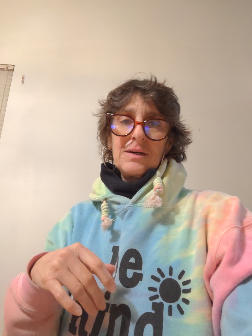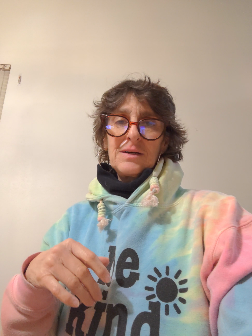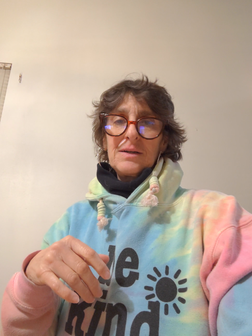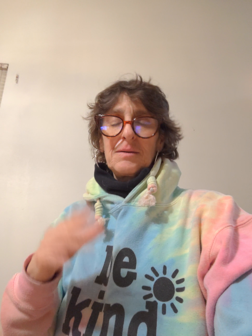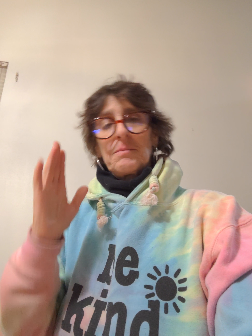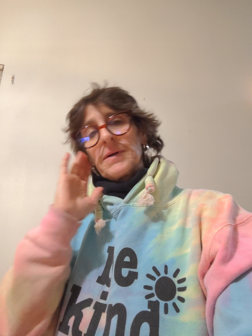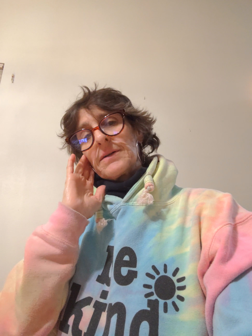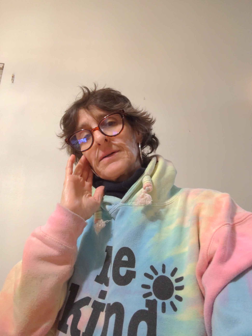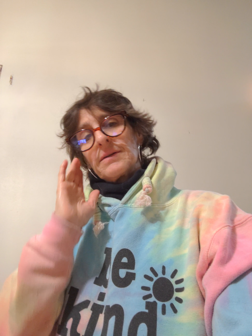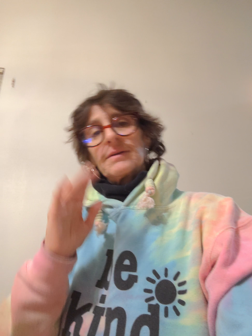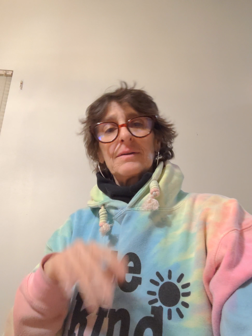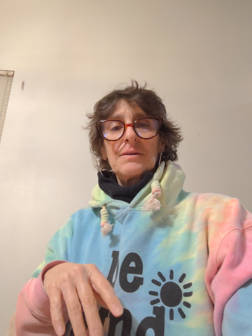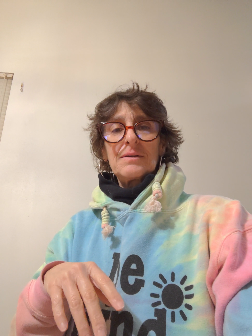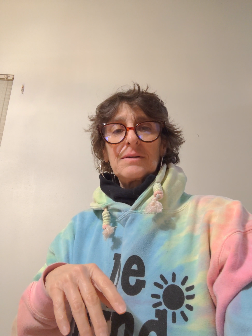bed